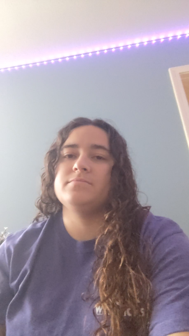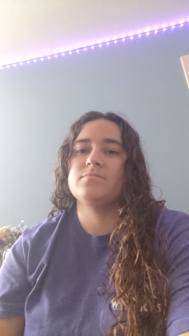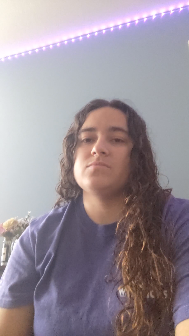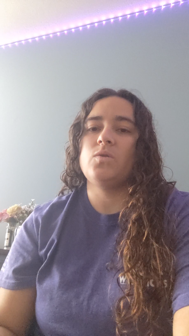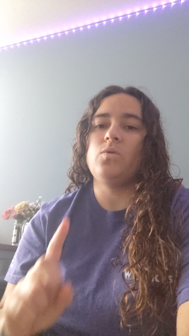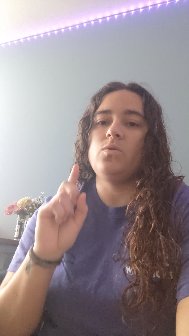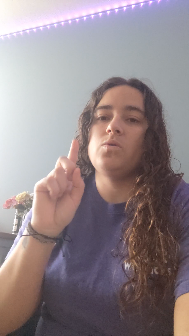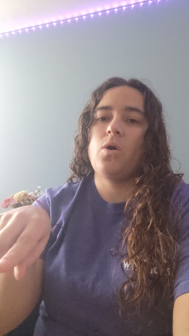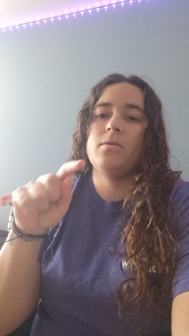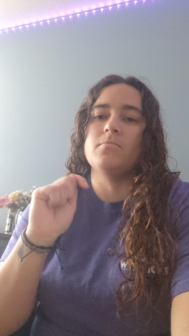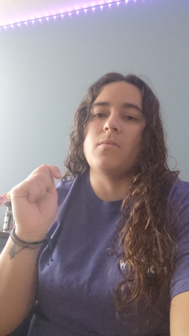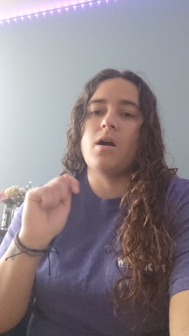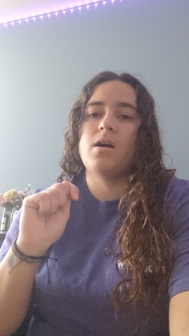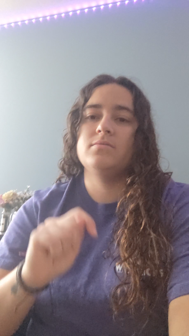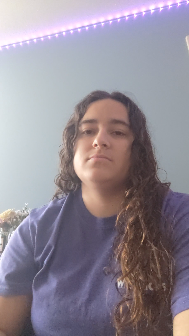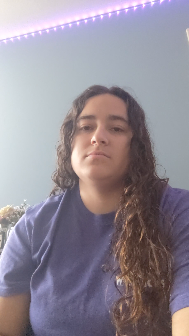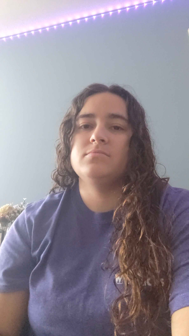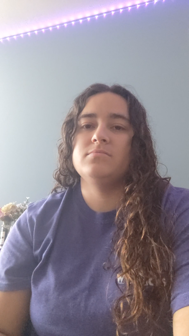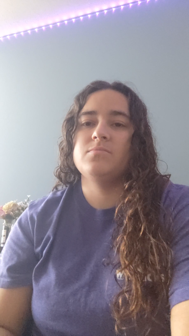go potty